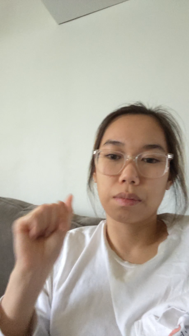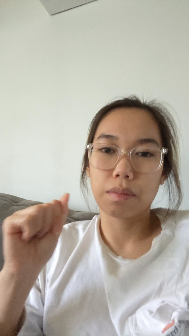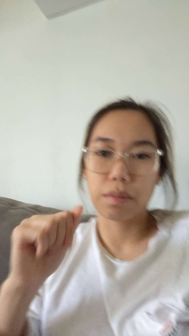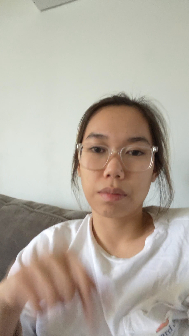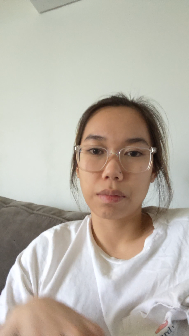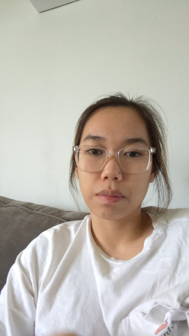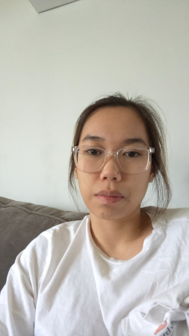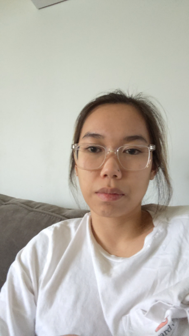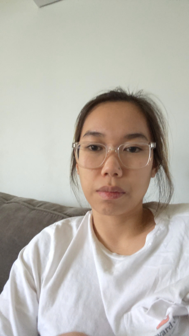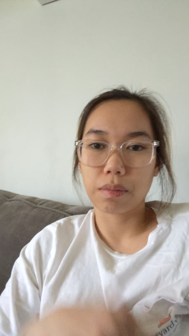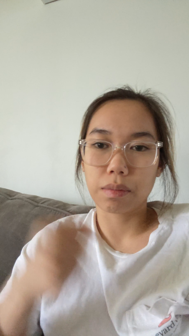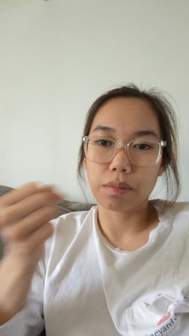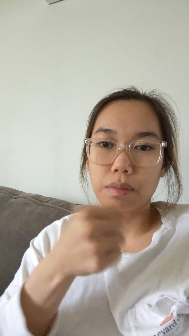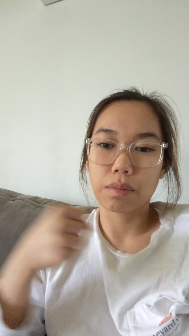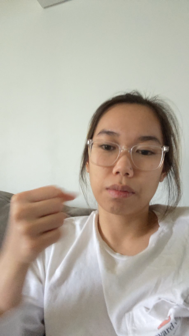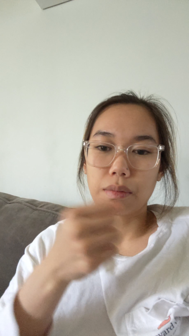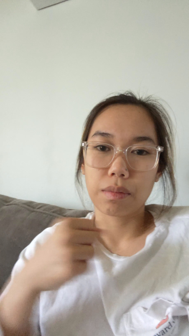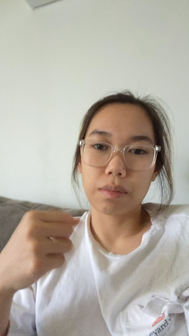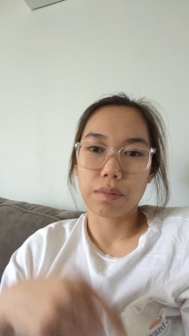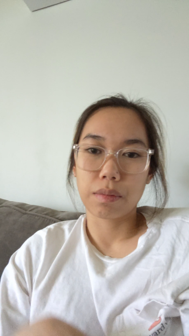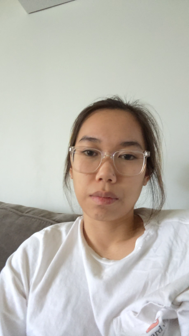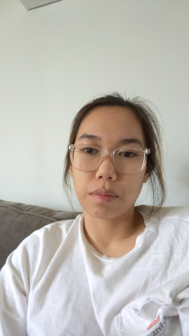coffee